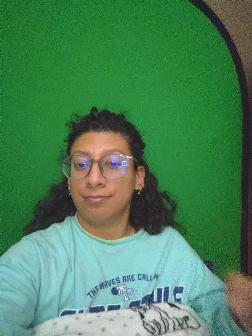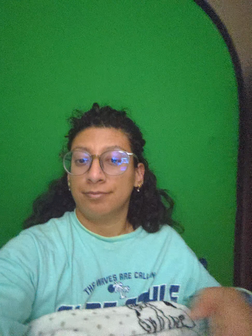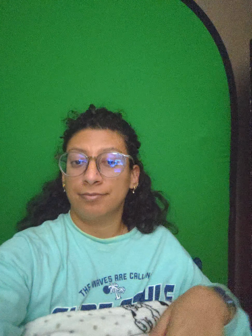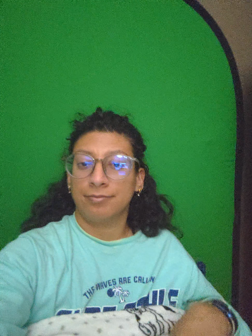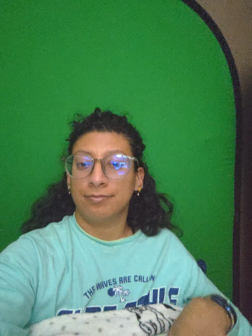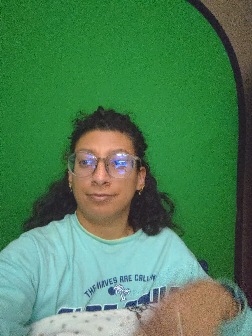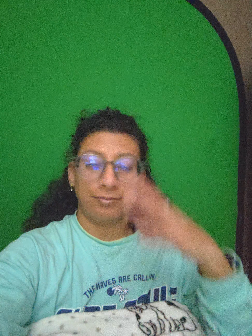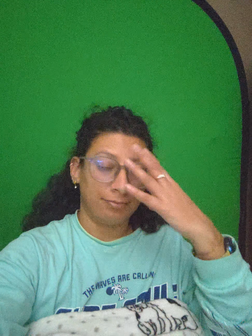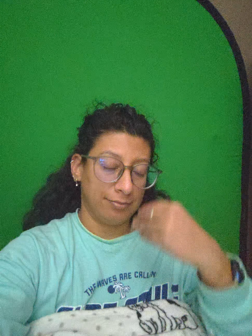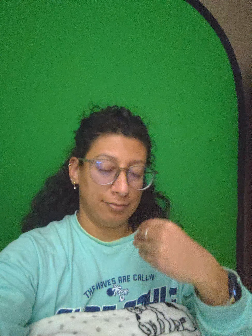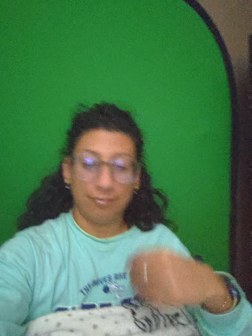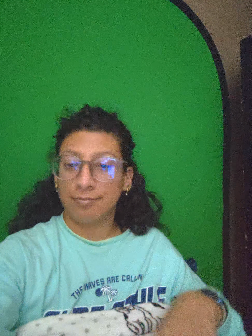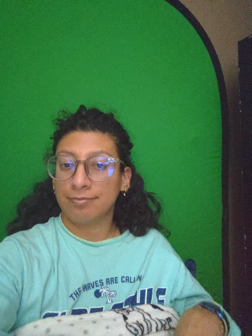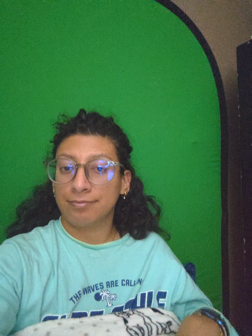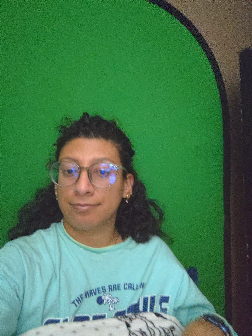sleep